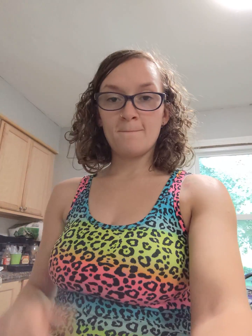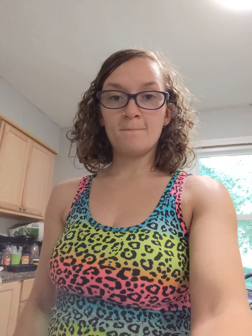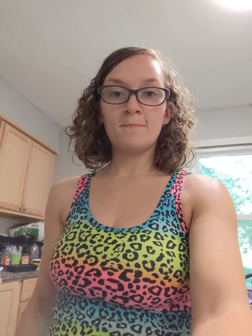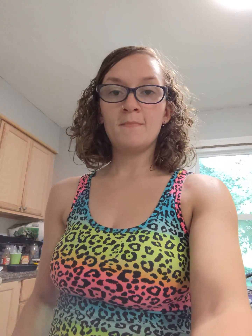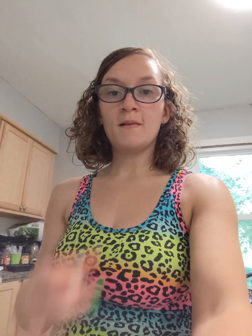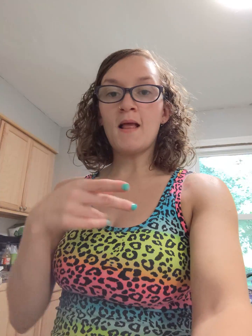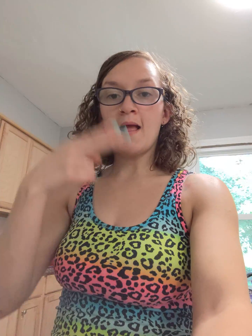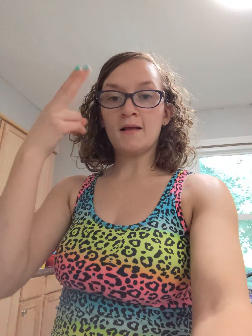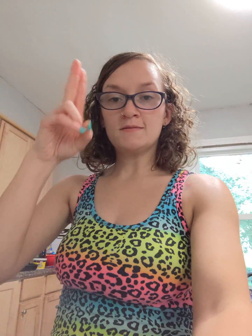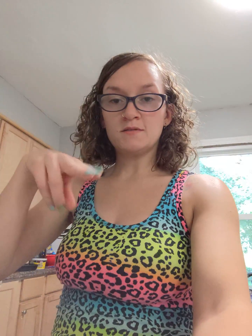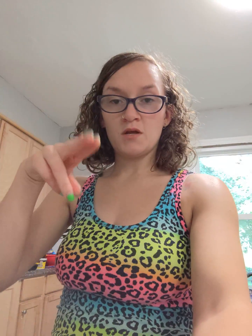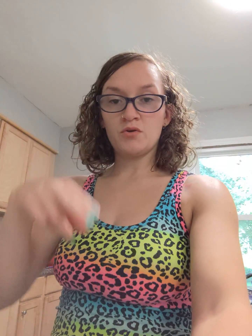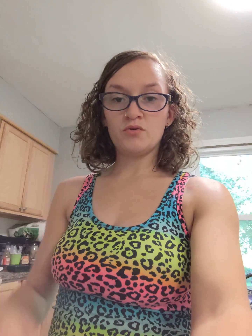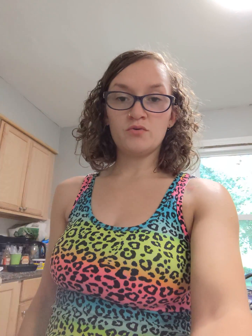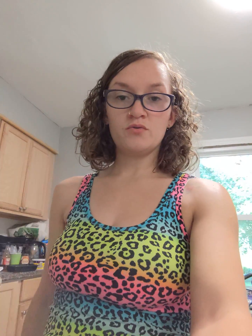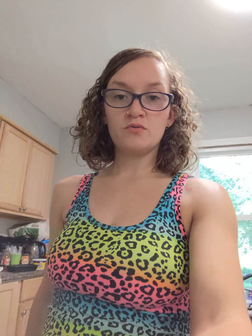high chair